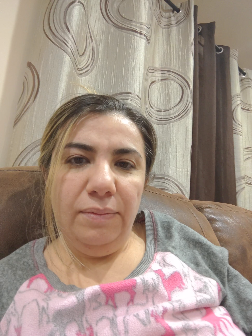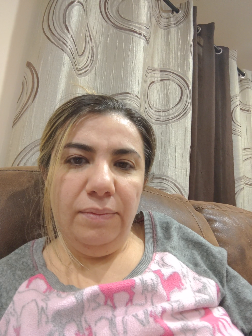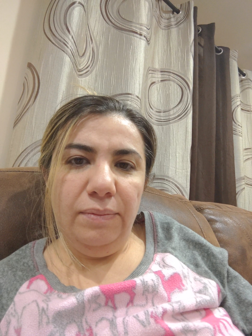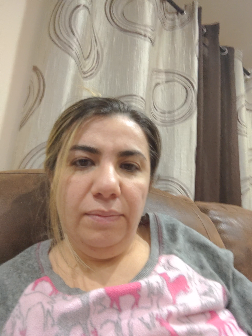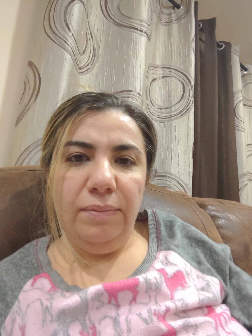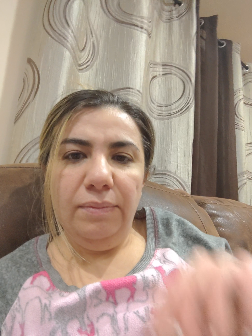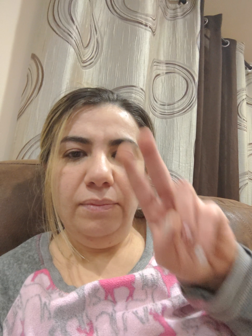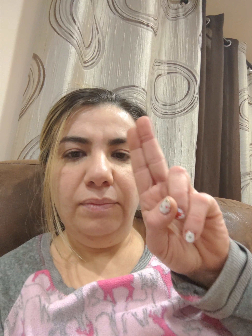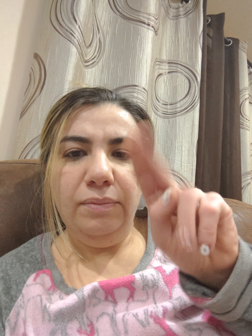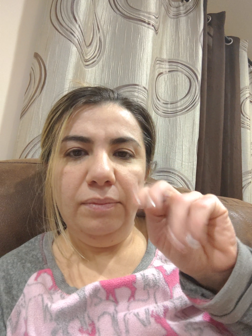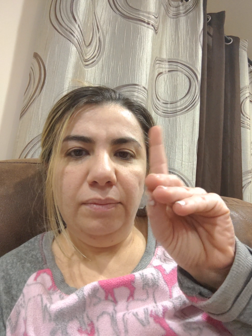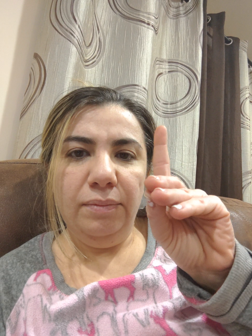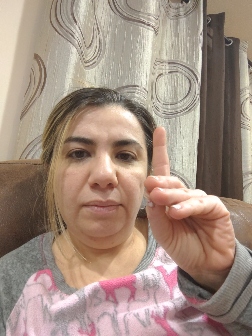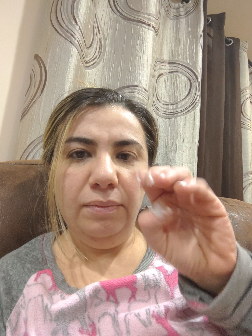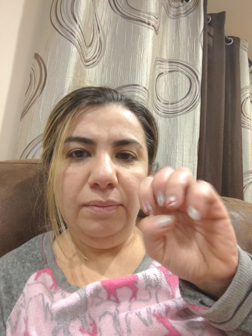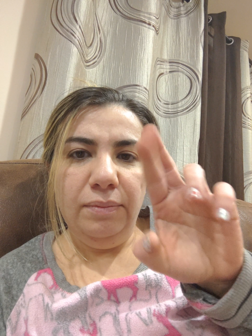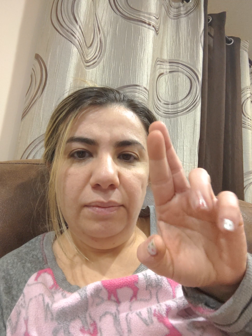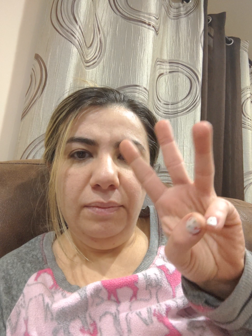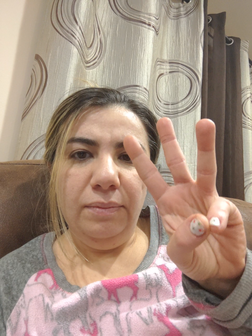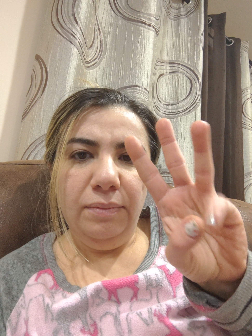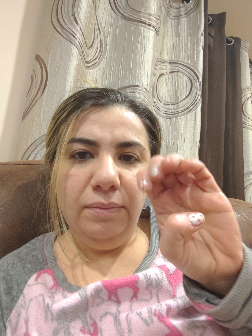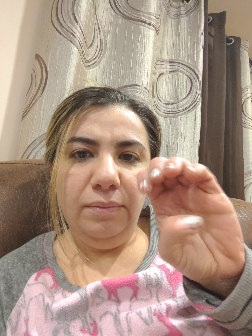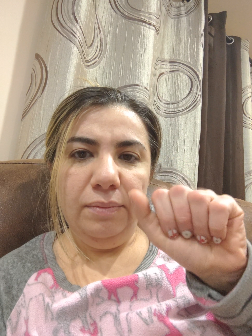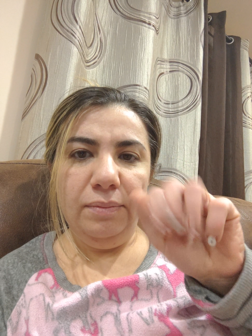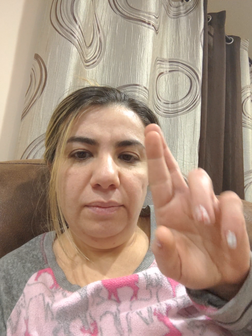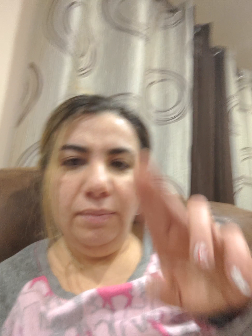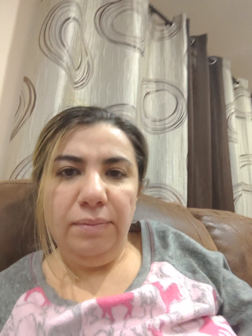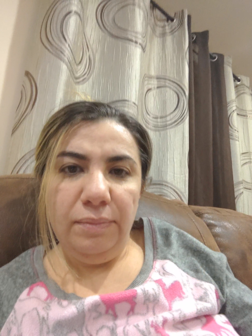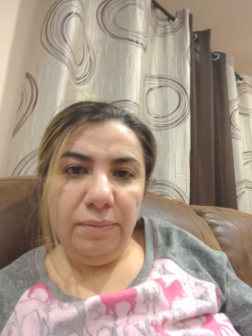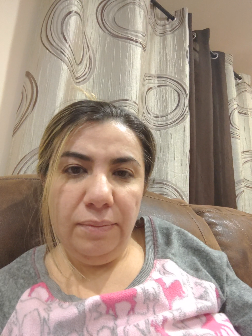underwear